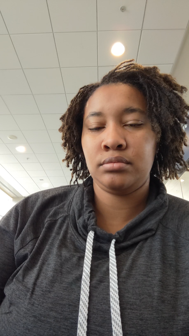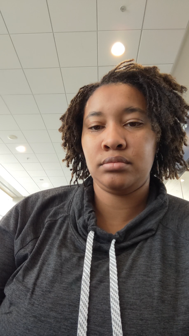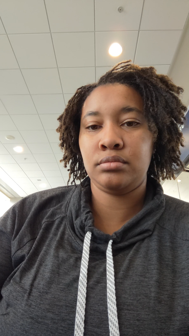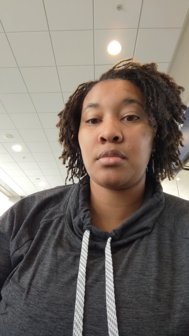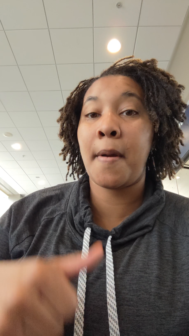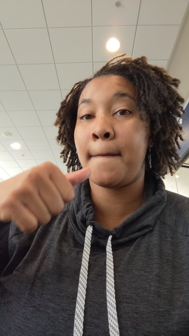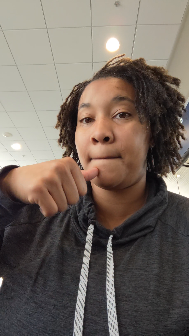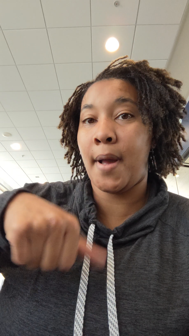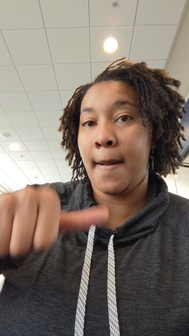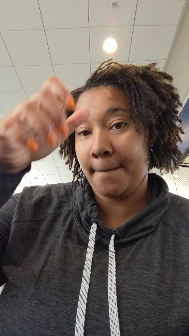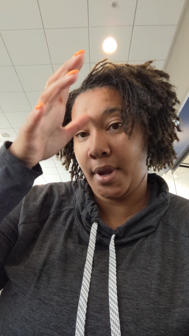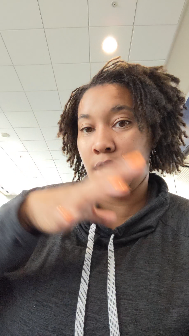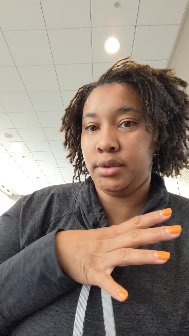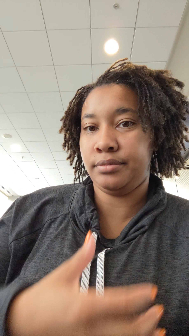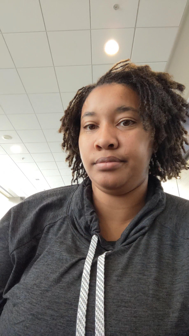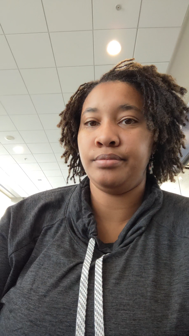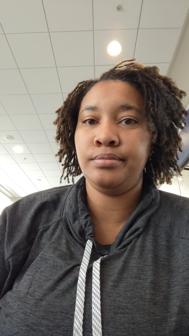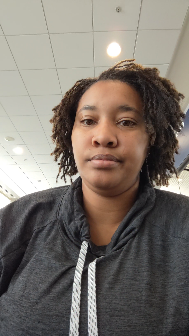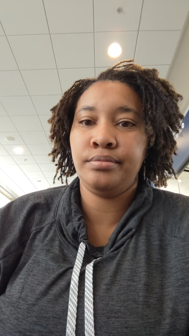mailman